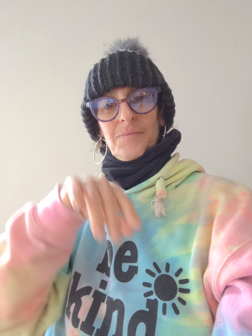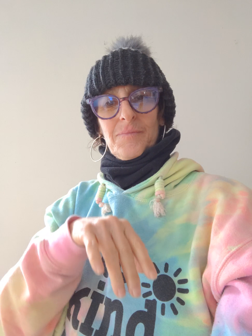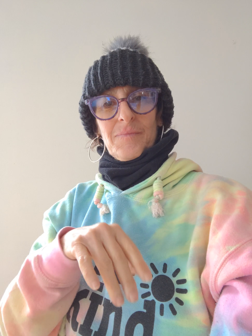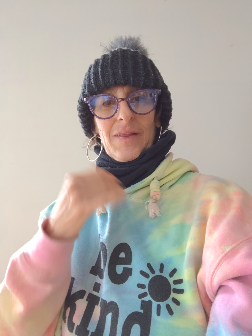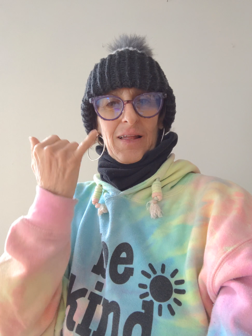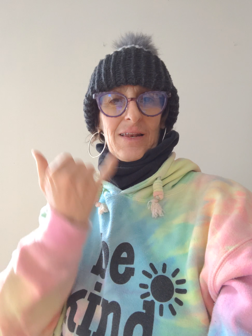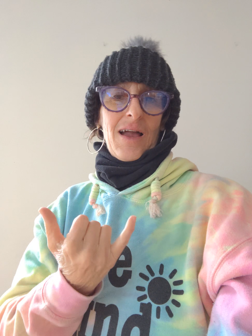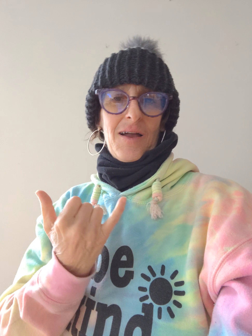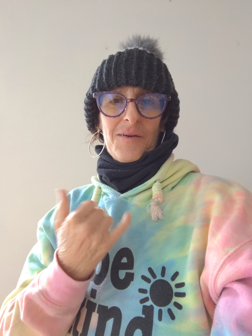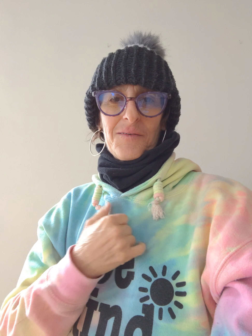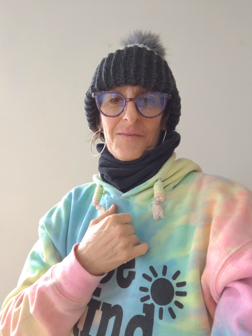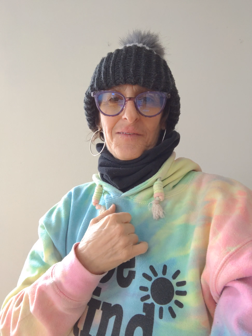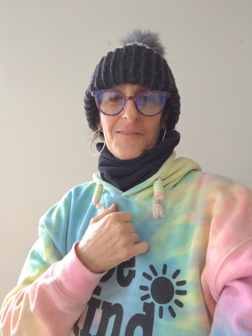now